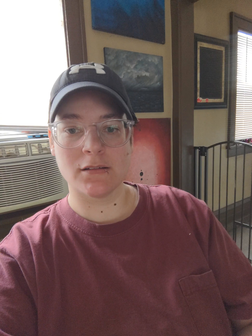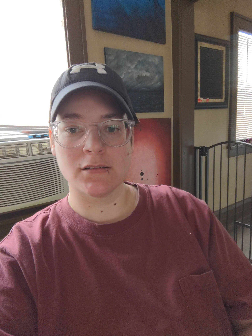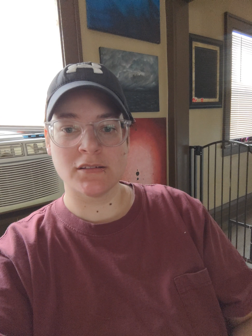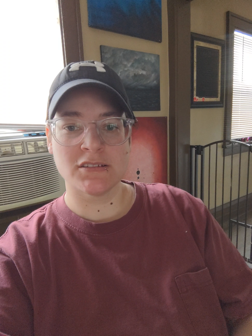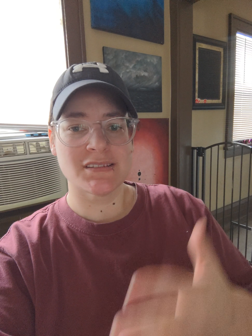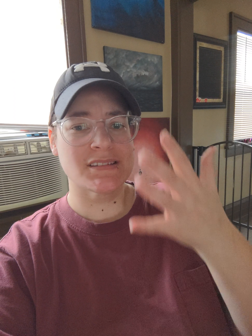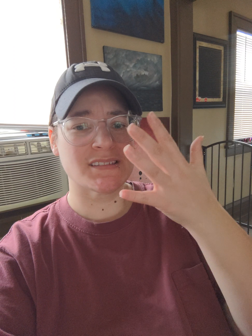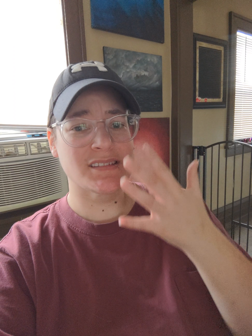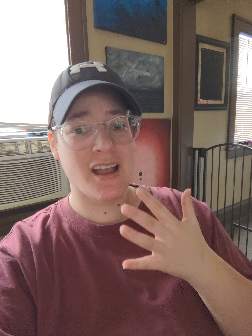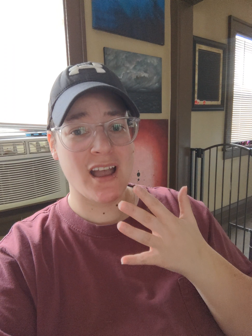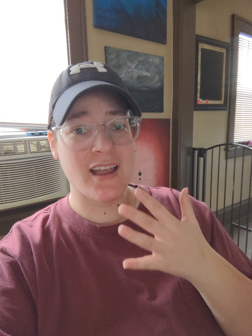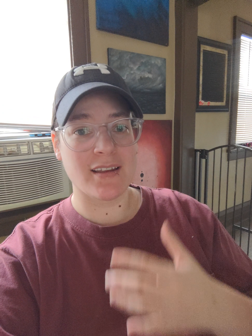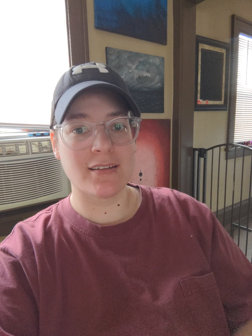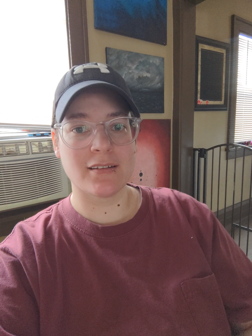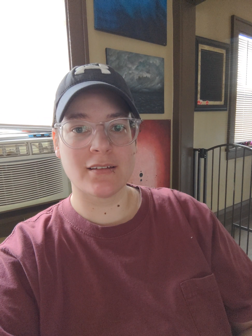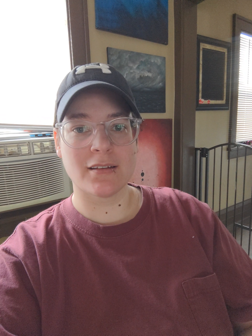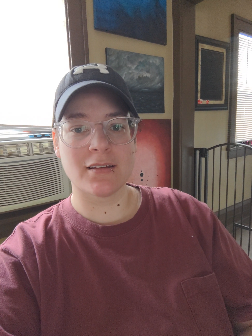sad